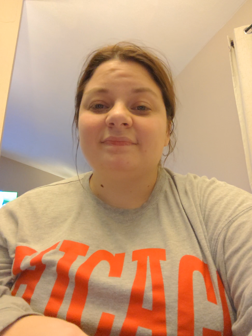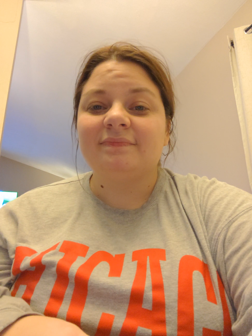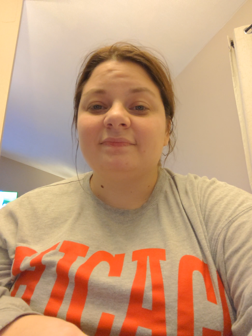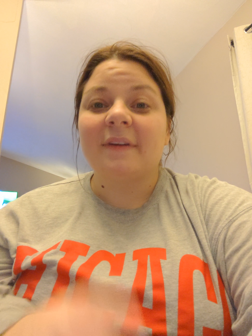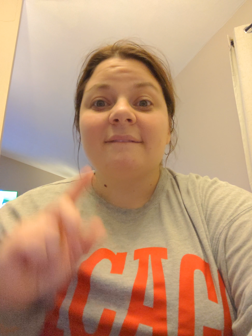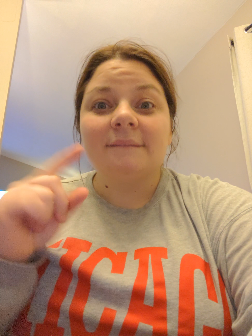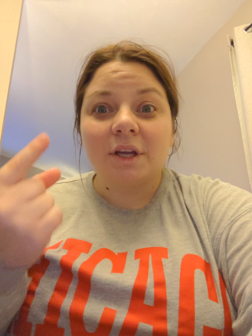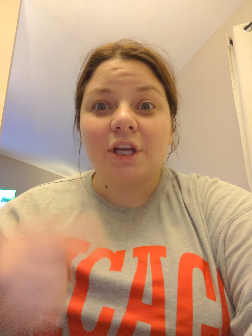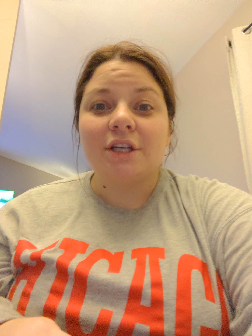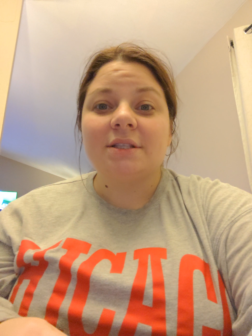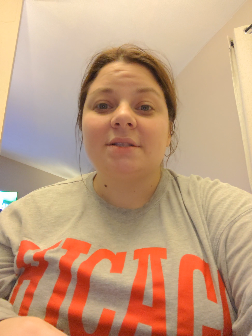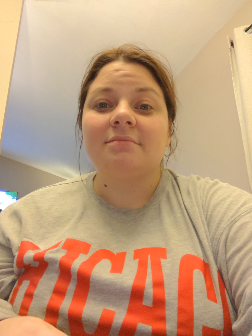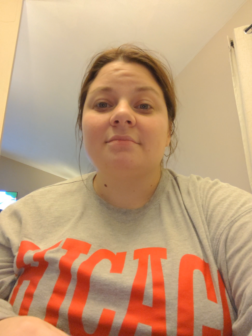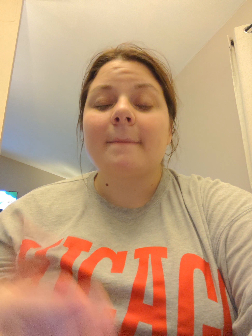first